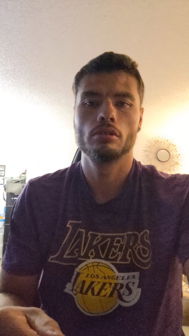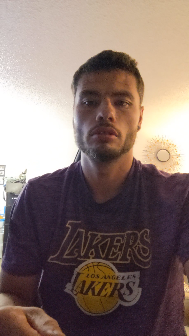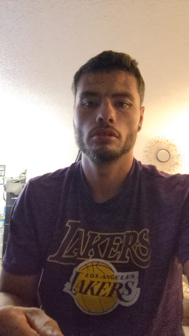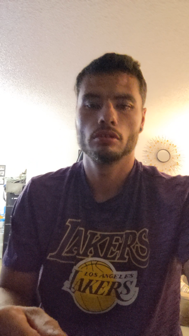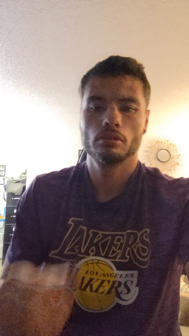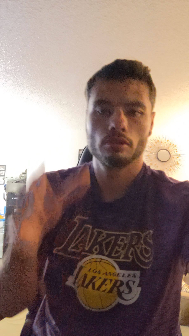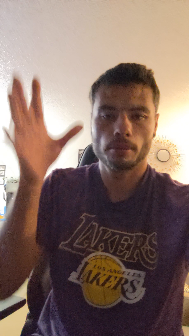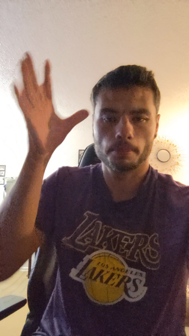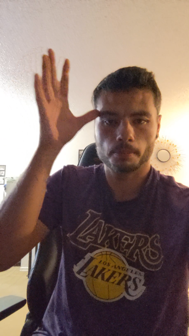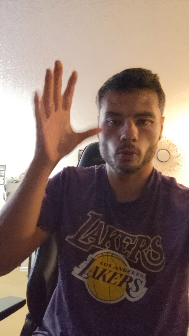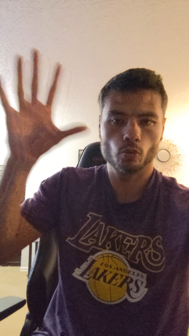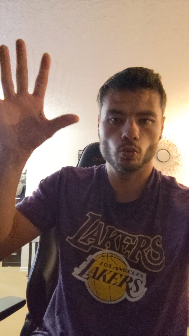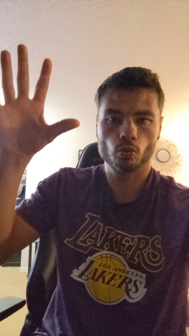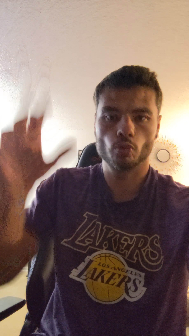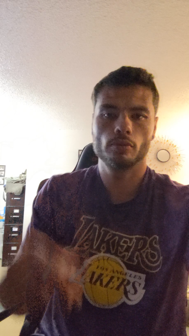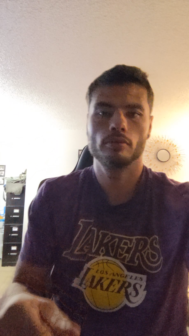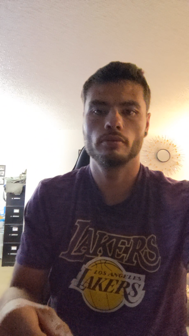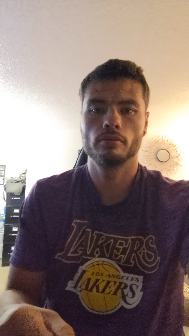moose